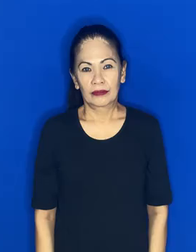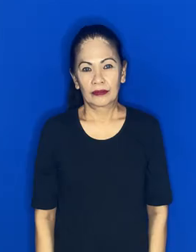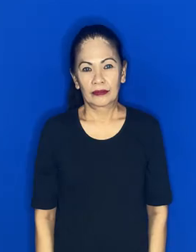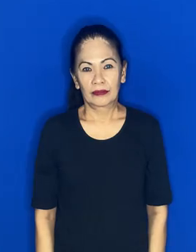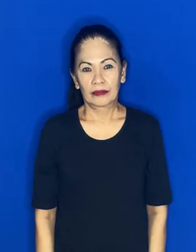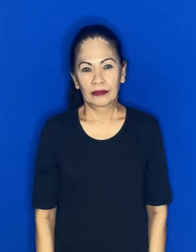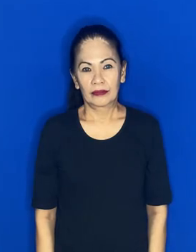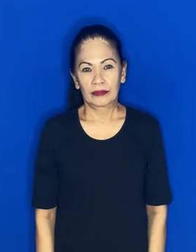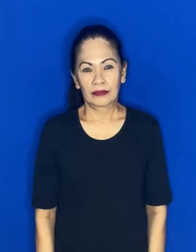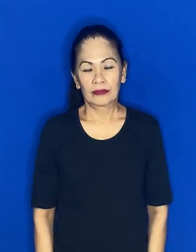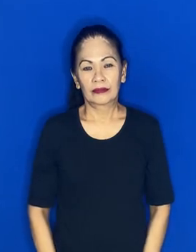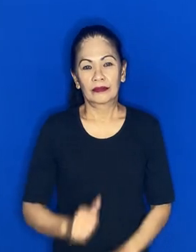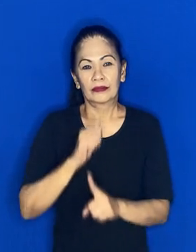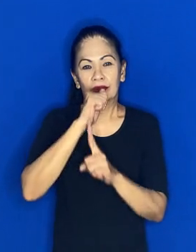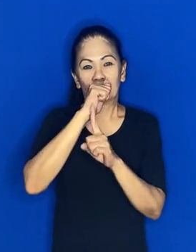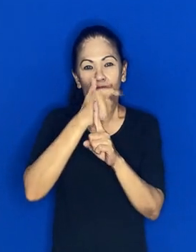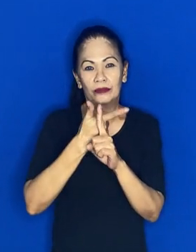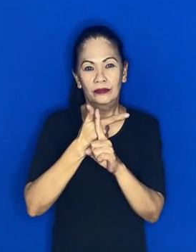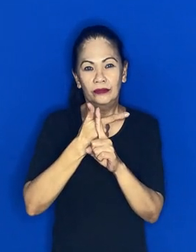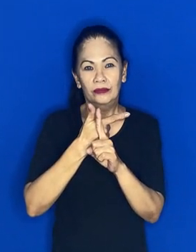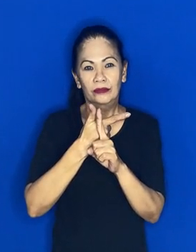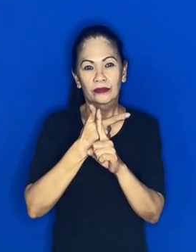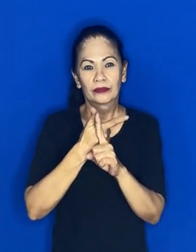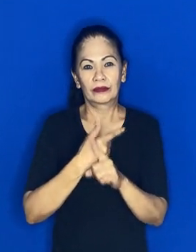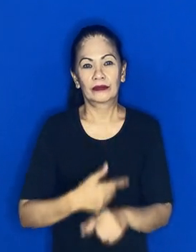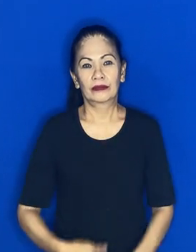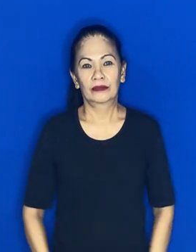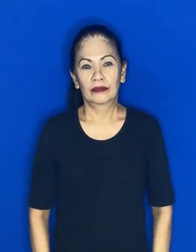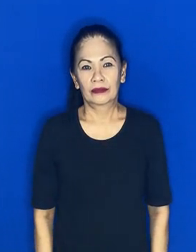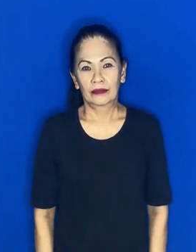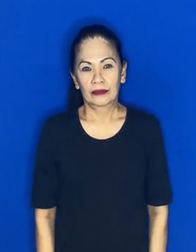august